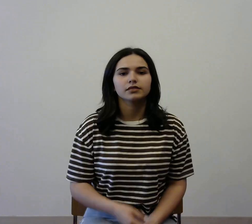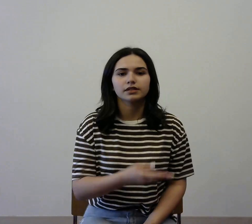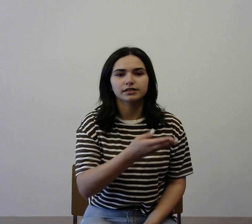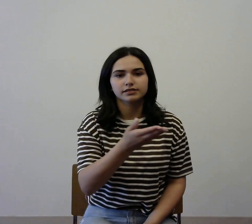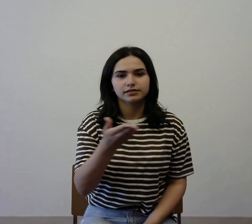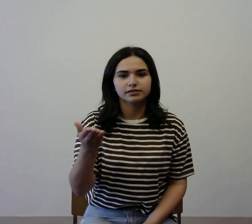siz